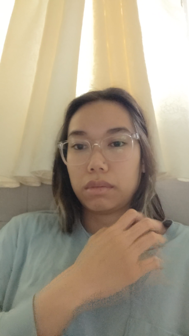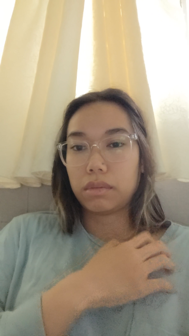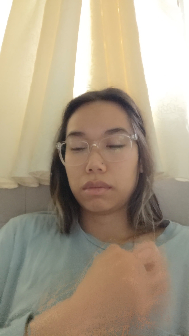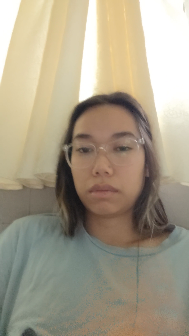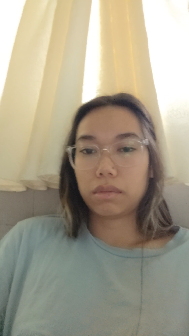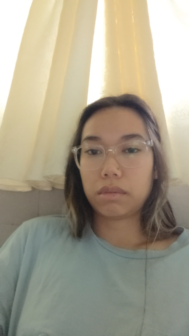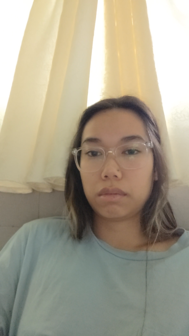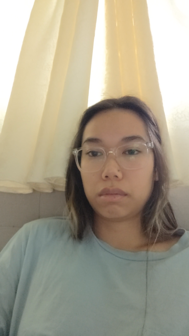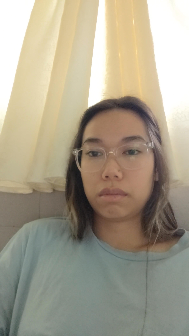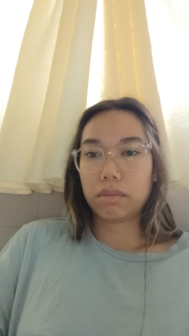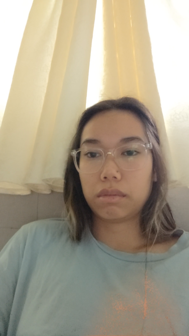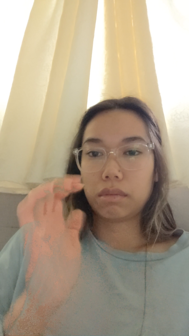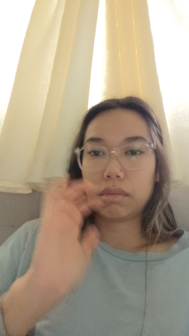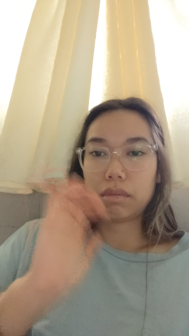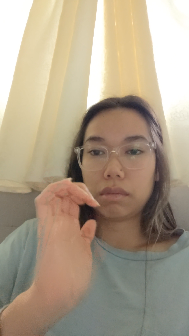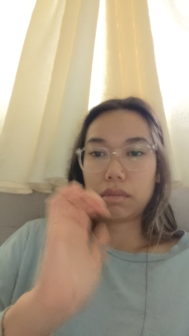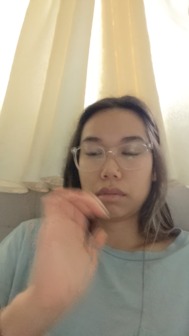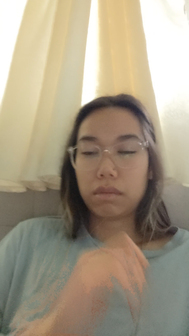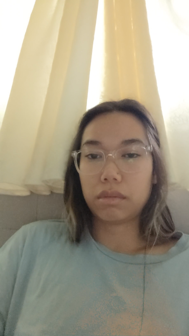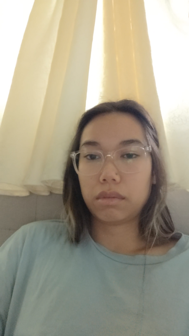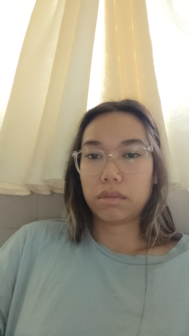cheese